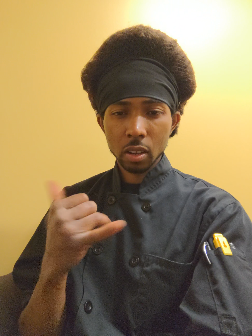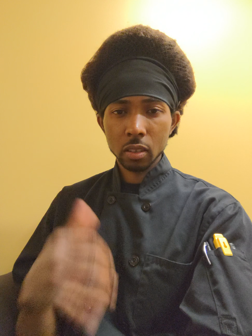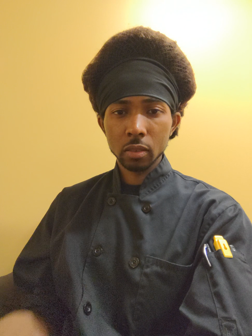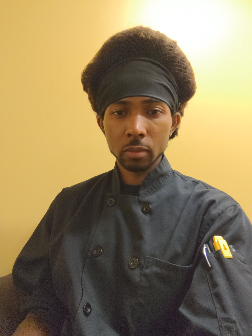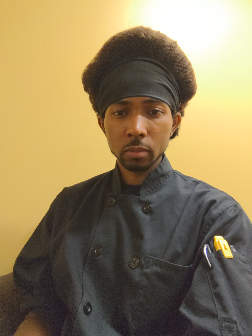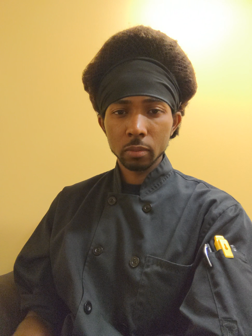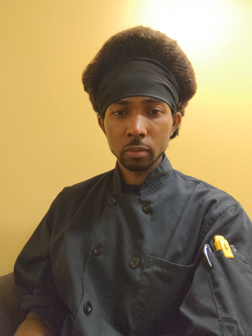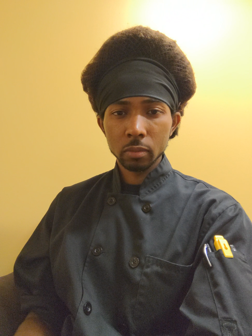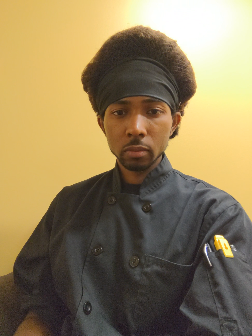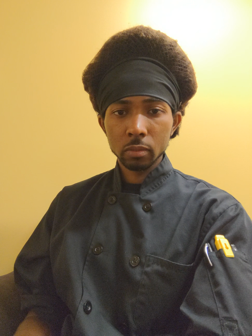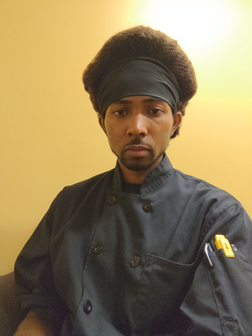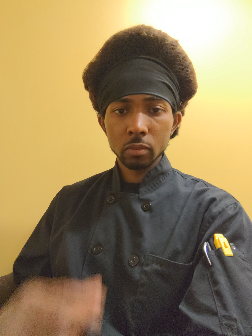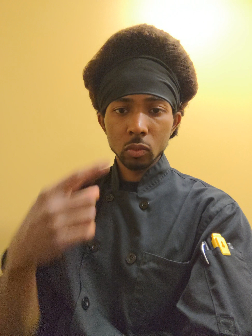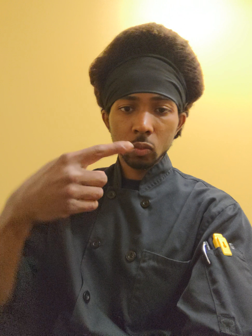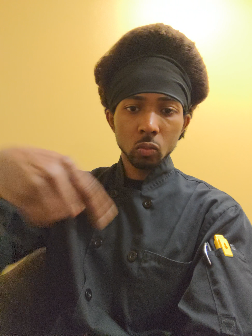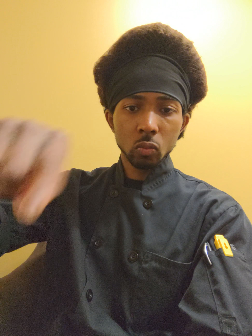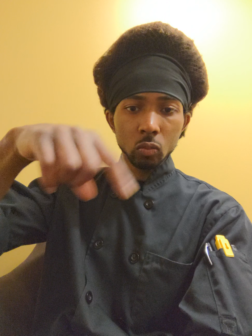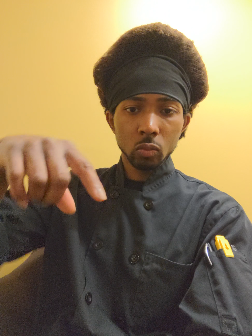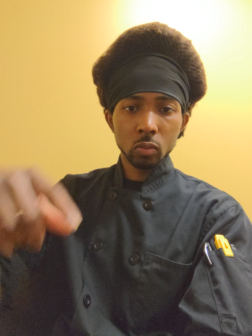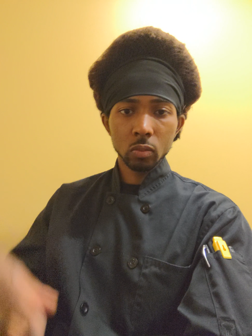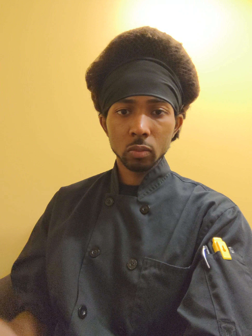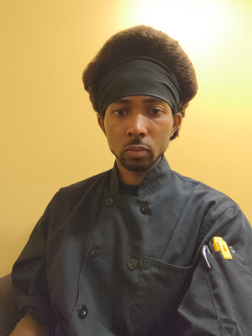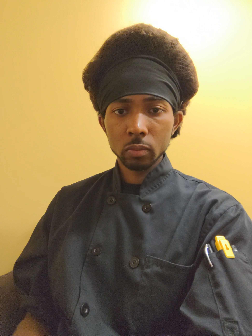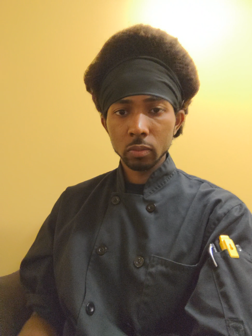around